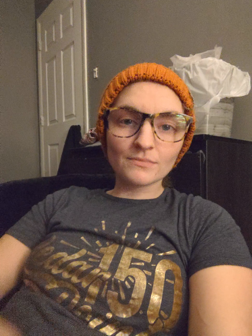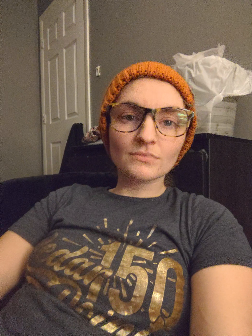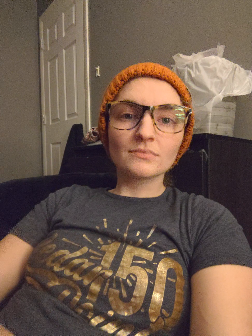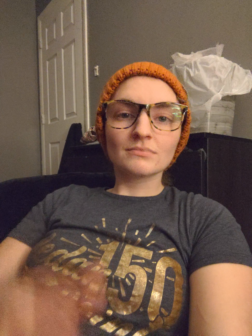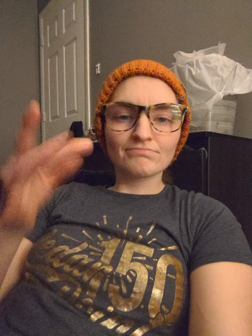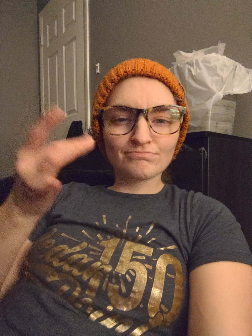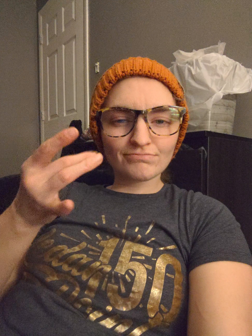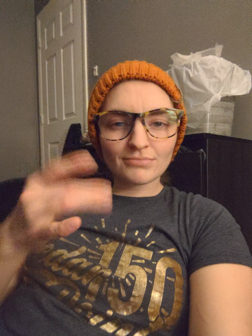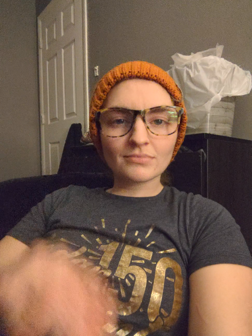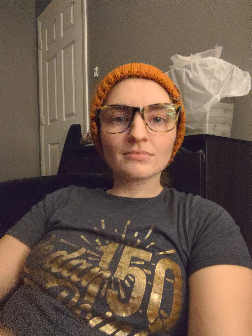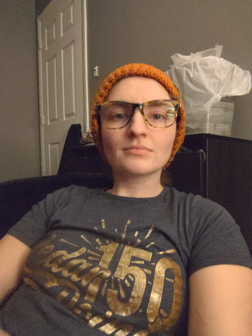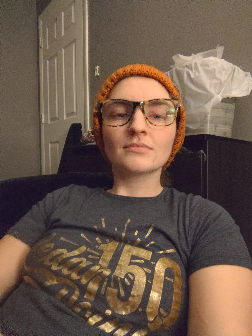sticky